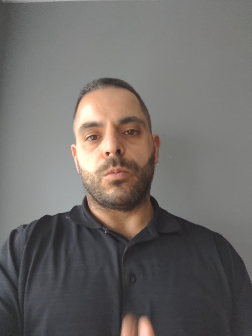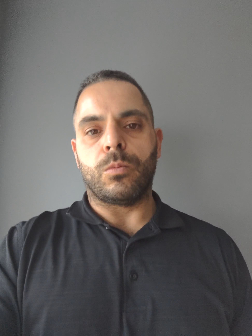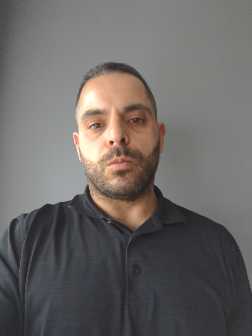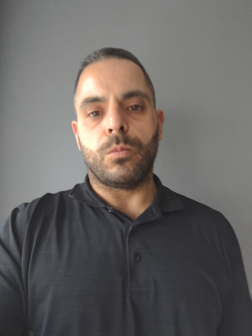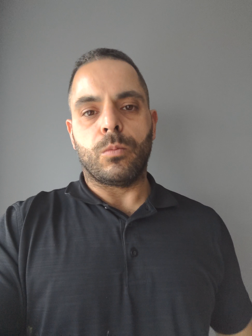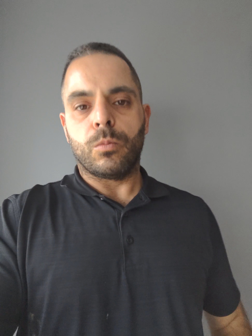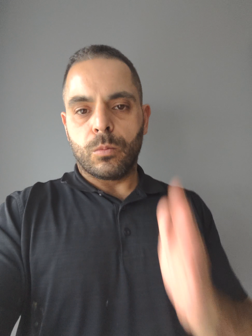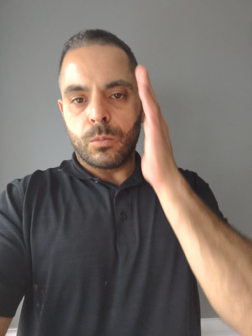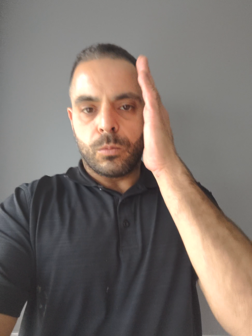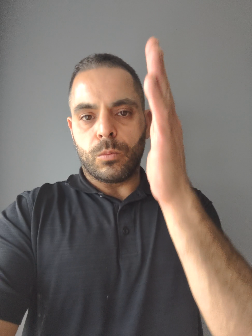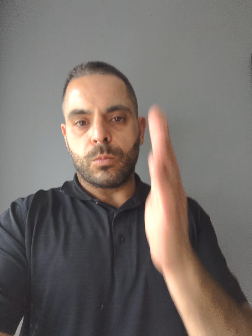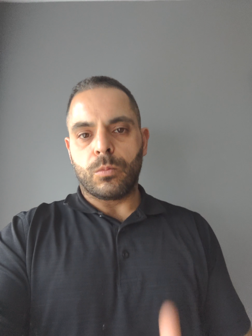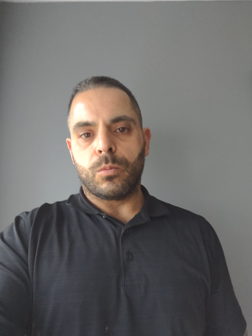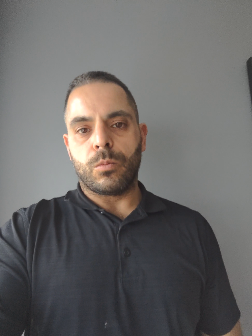will